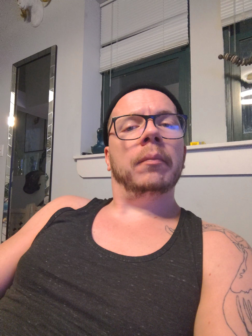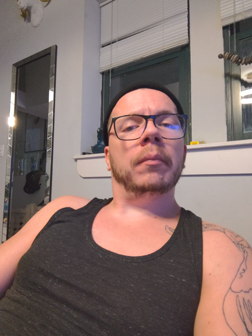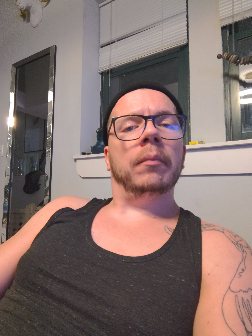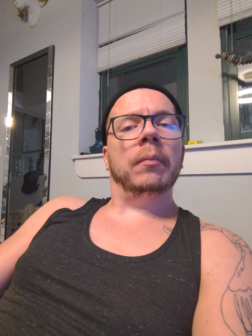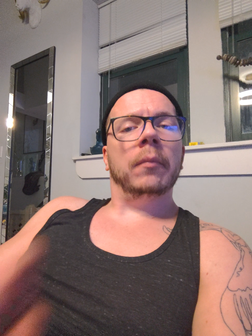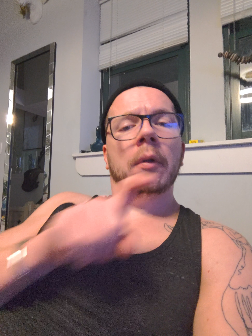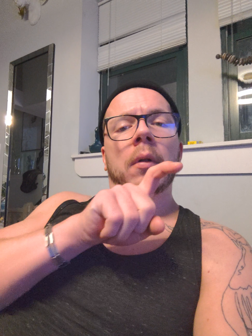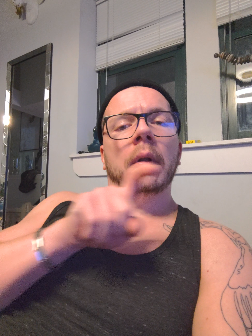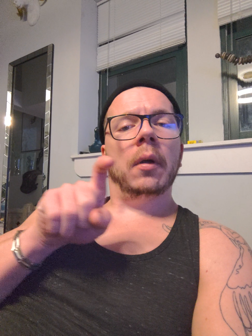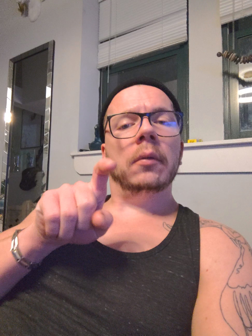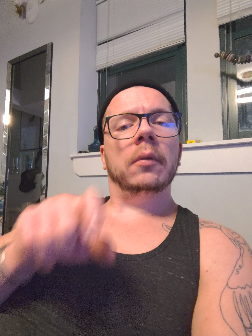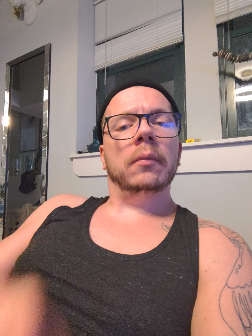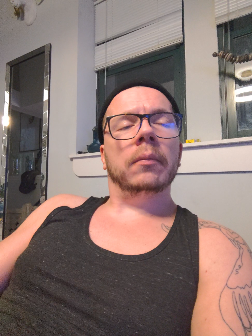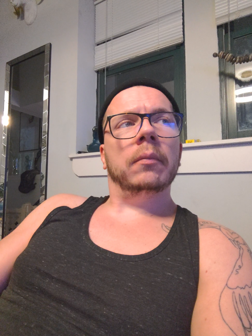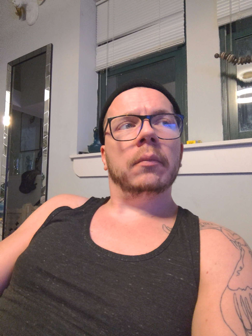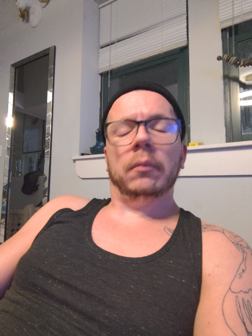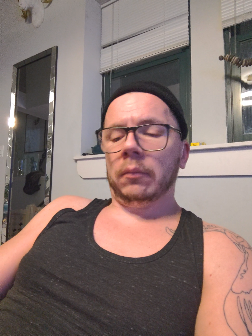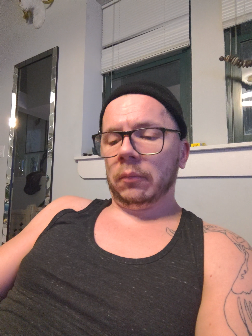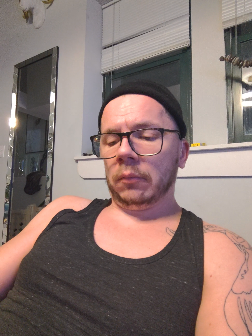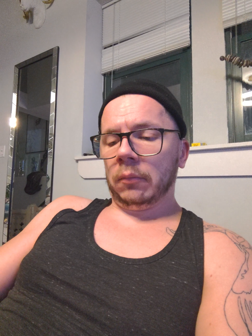closet